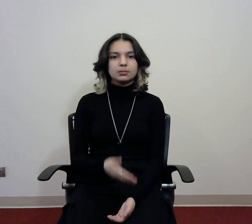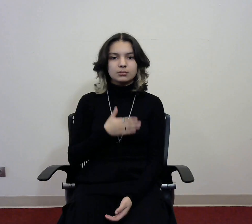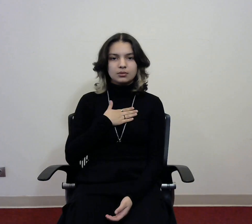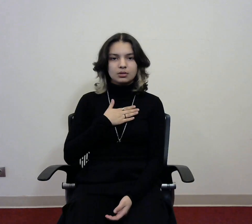mən